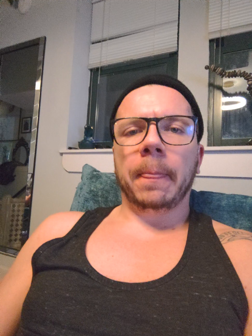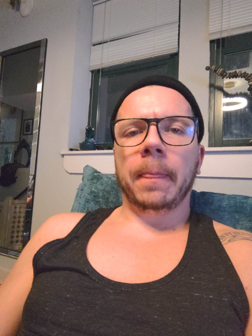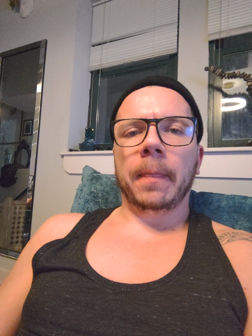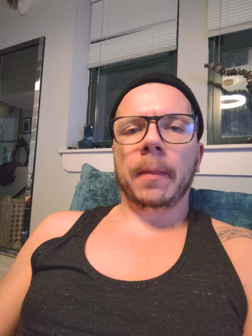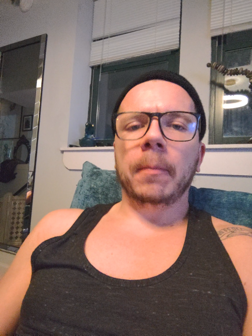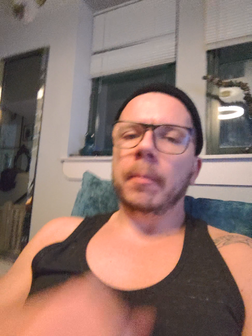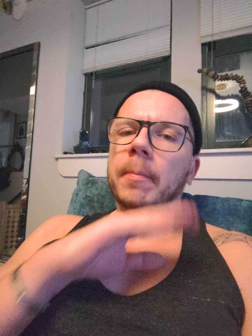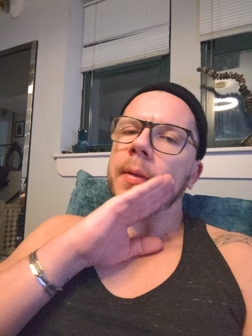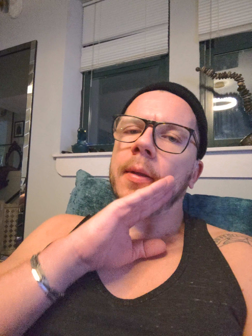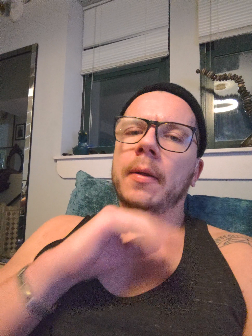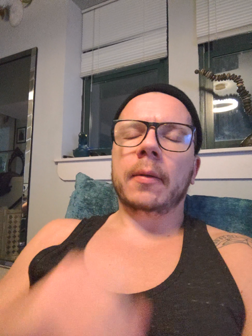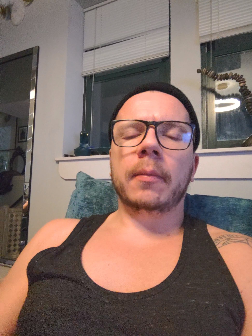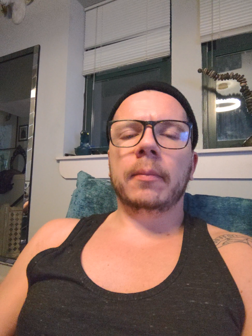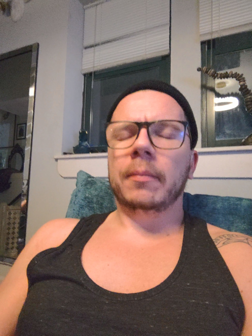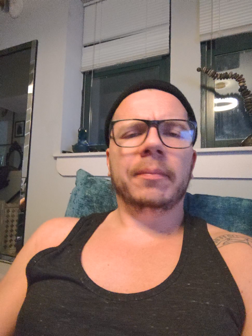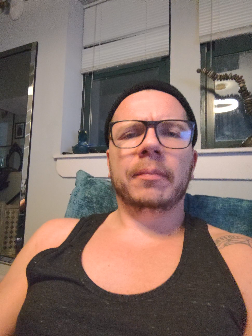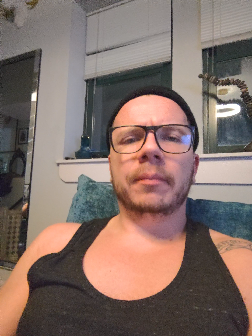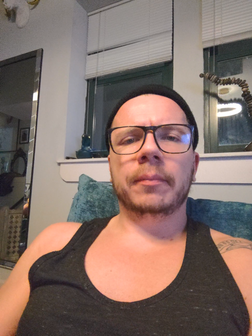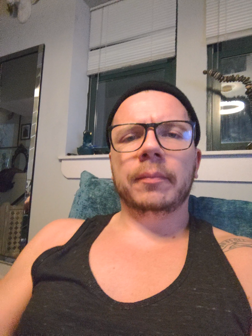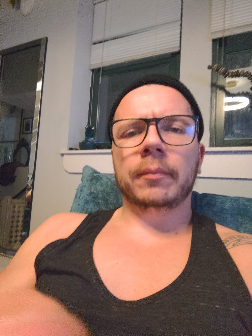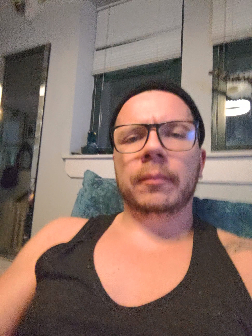bad